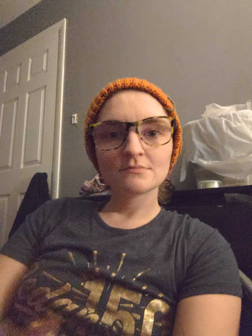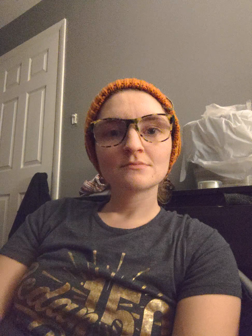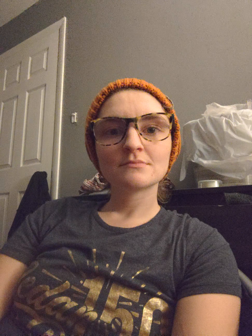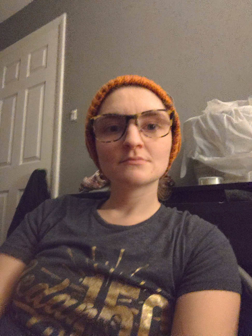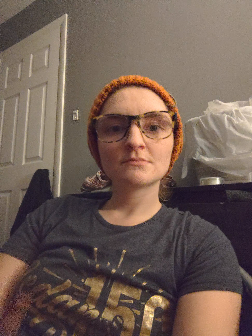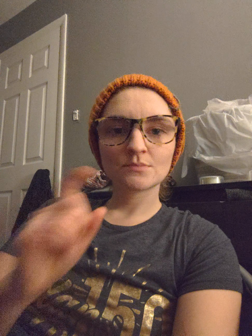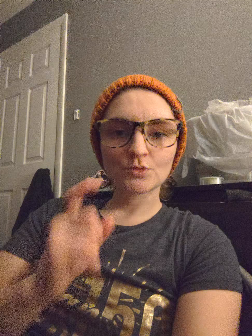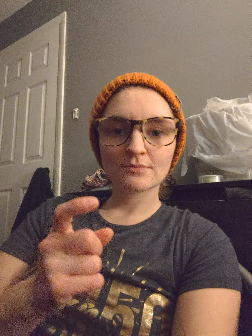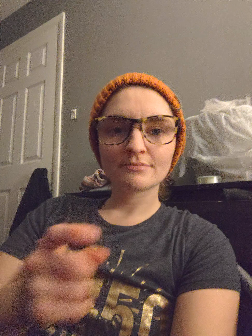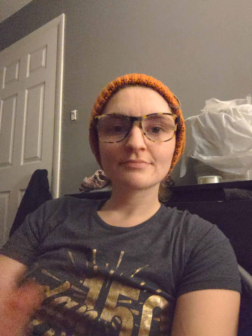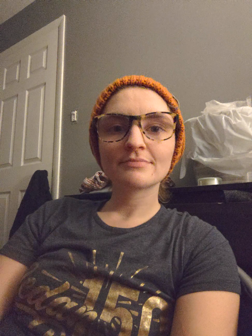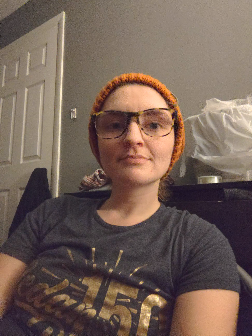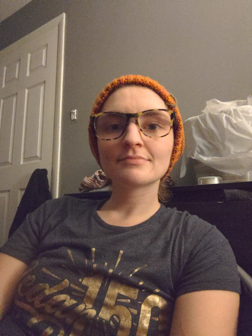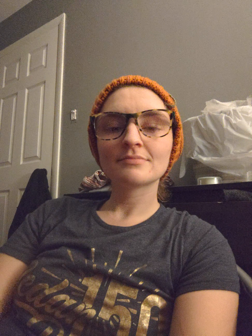gift